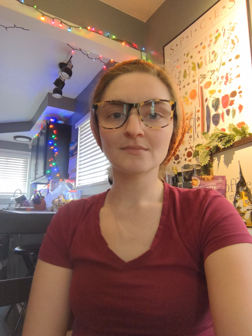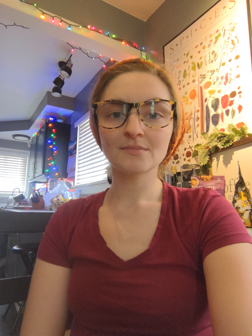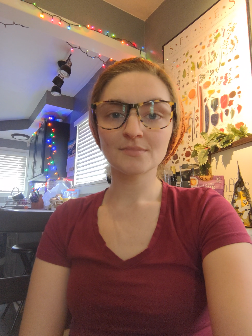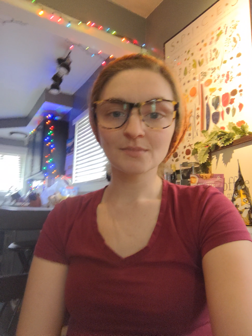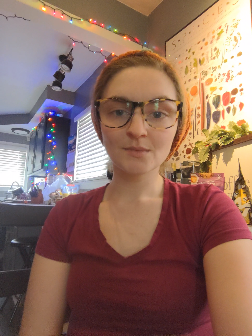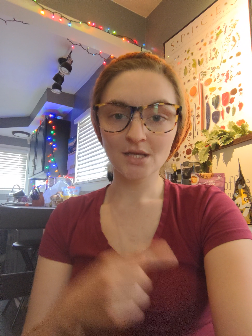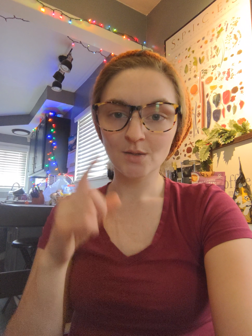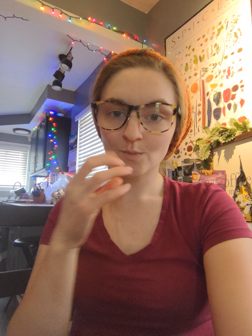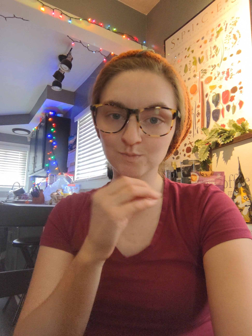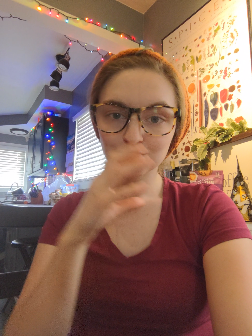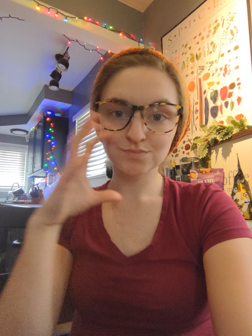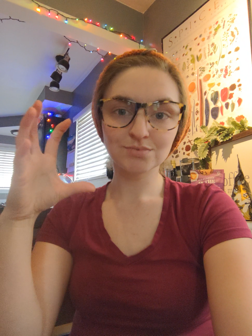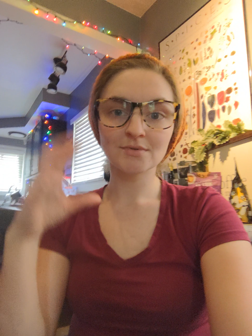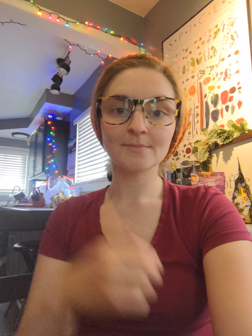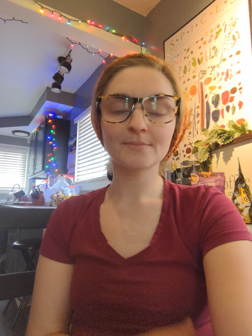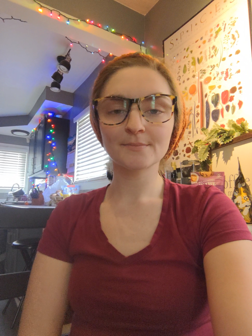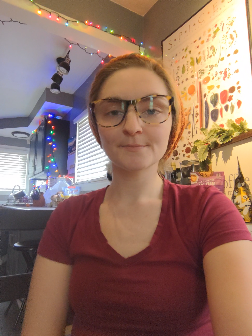balloon